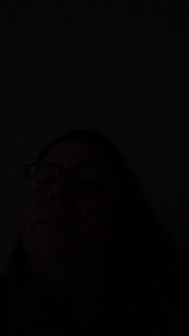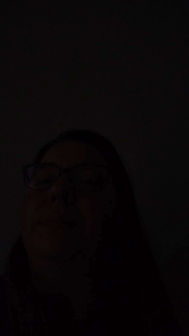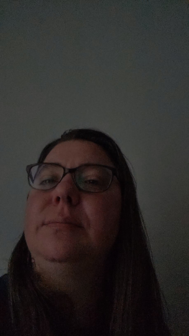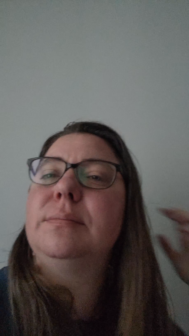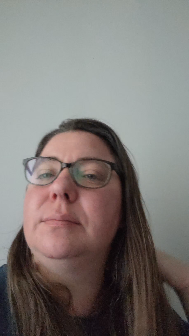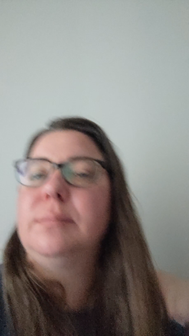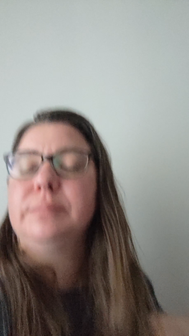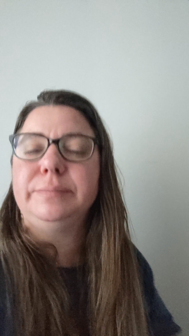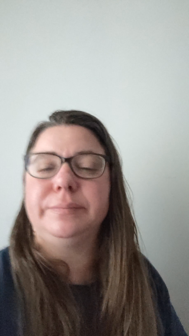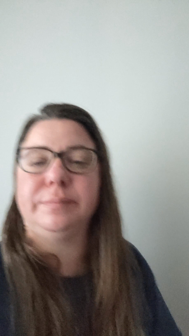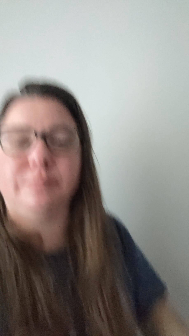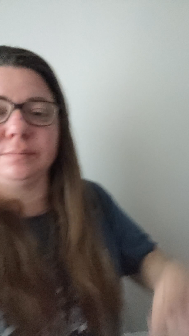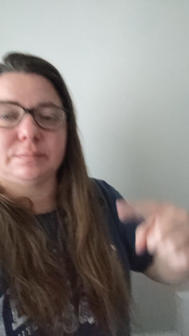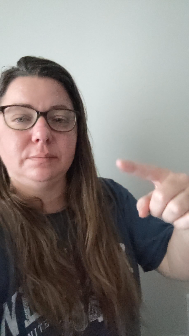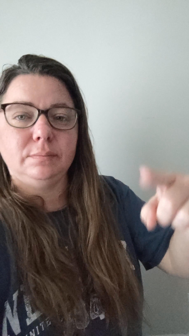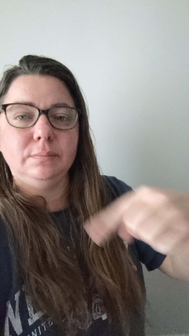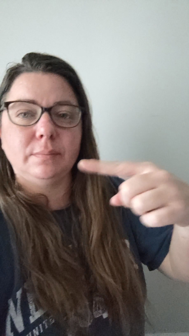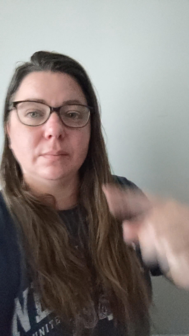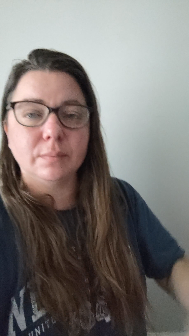about